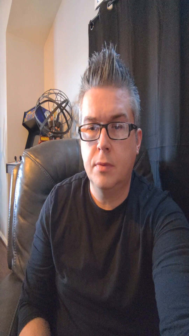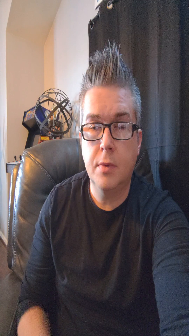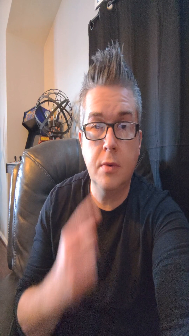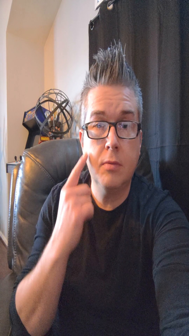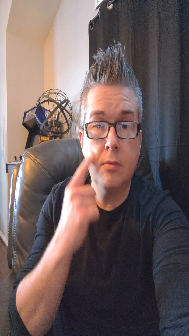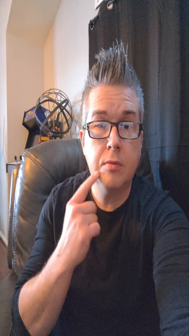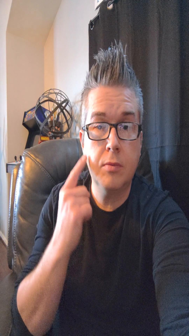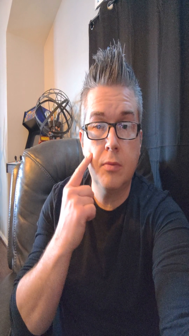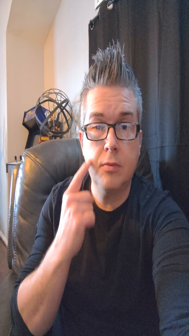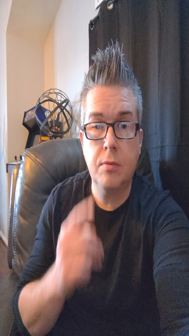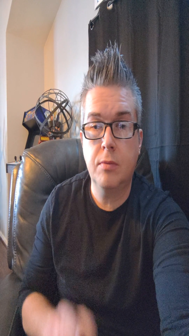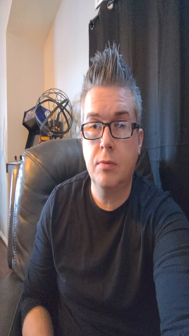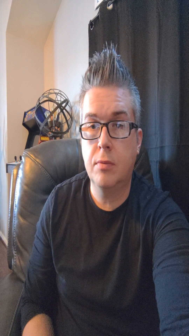cheek